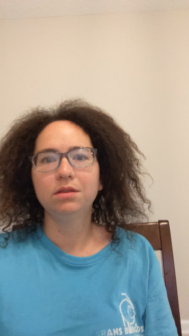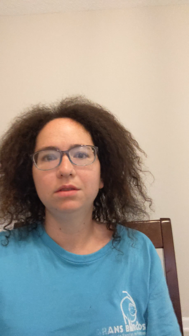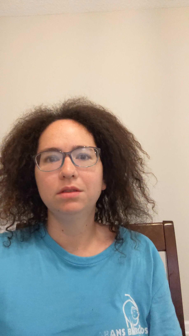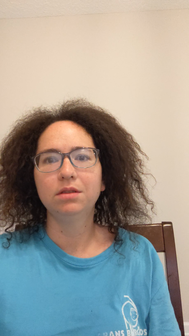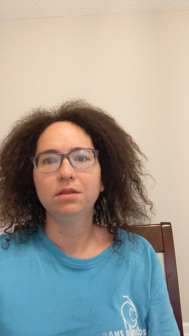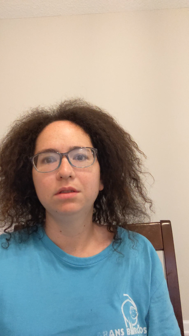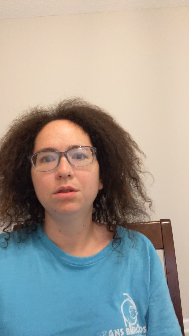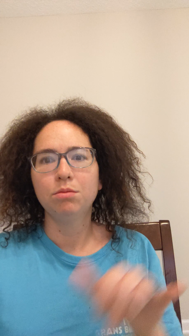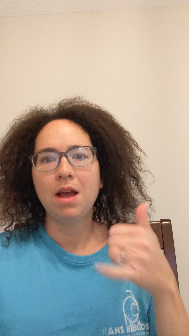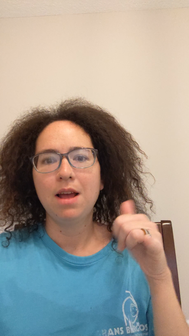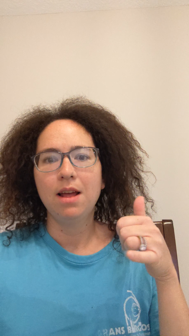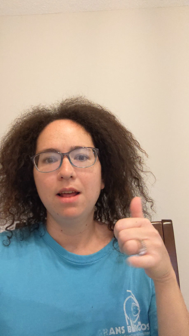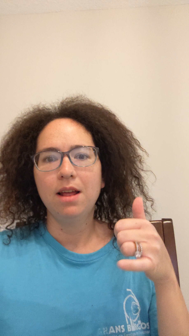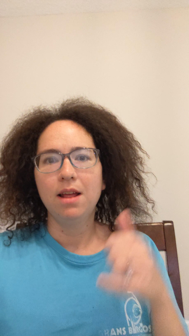party